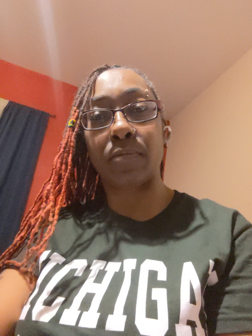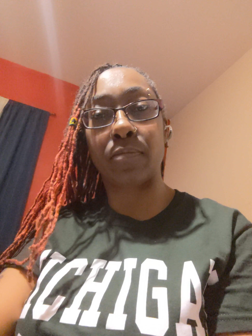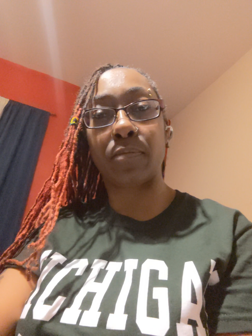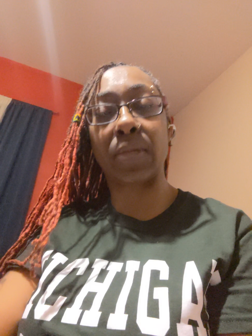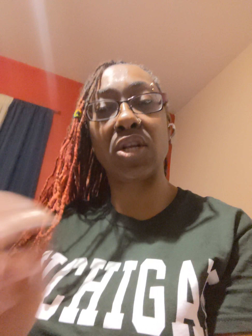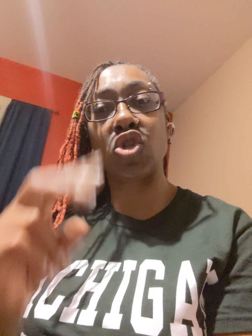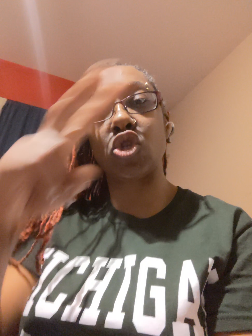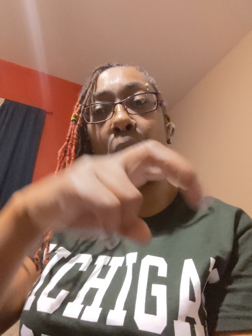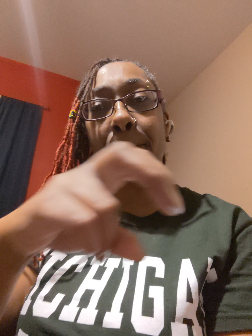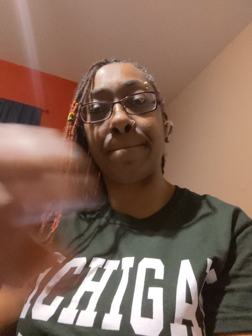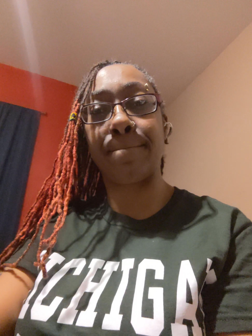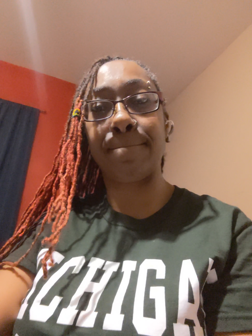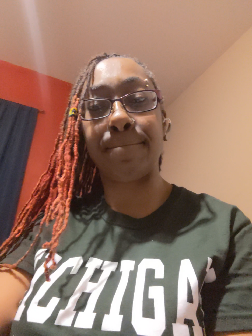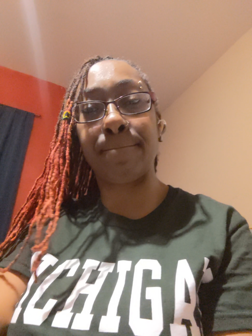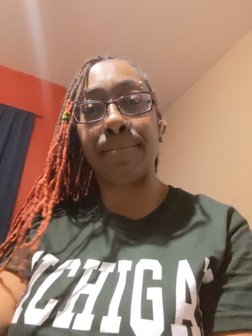jump